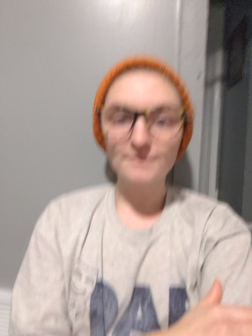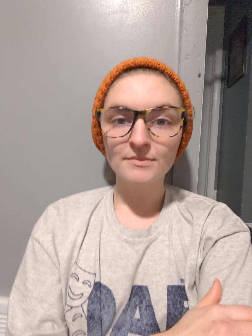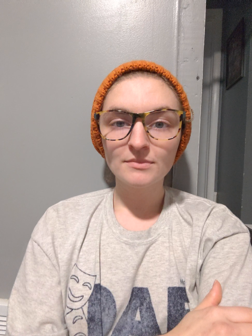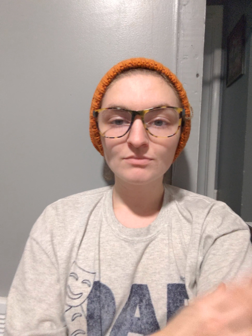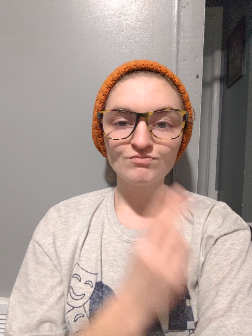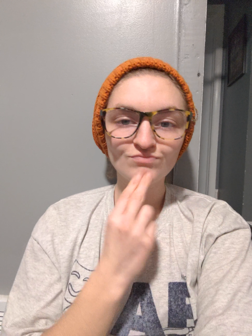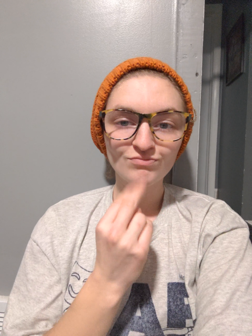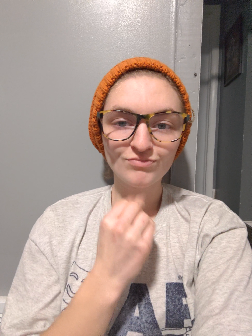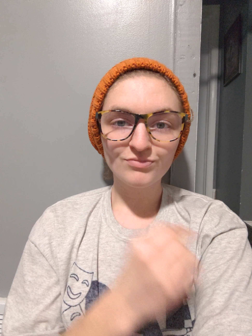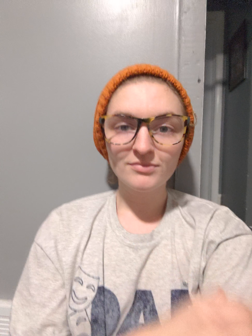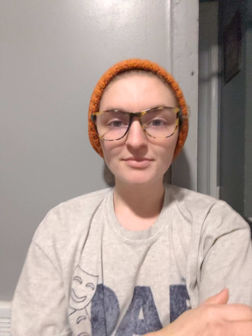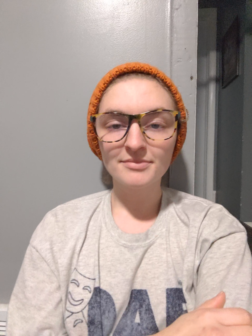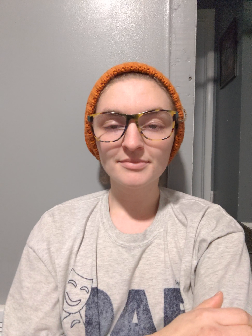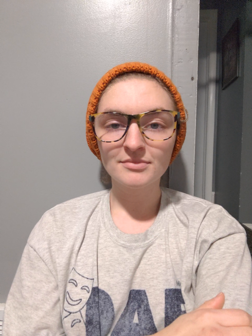cute